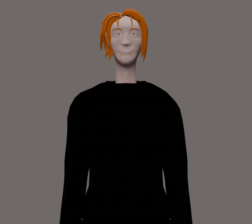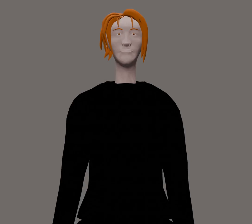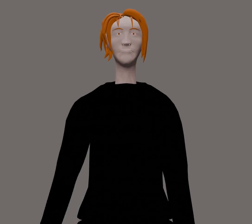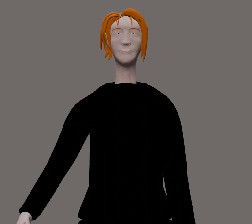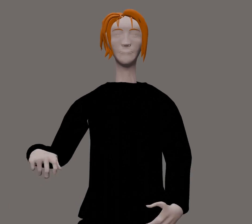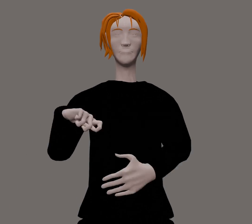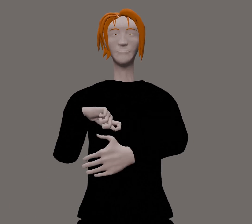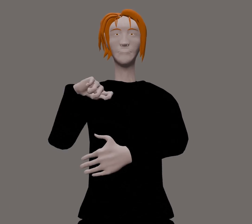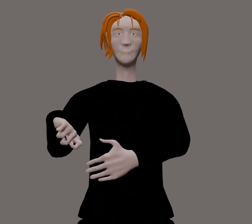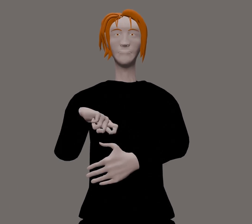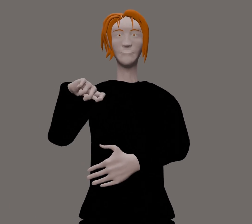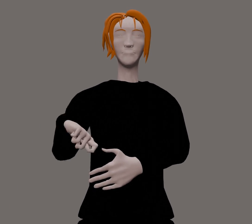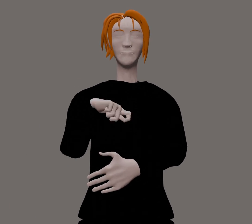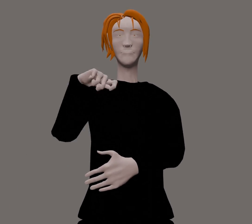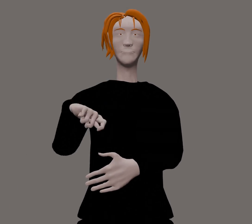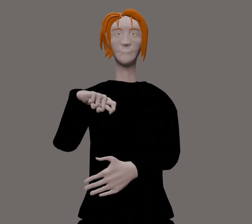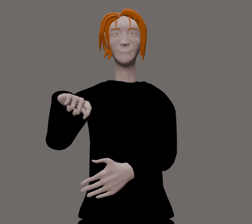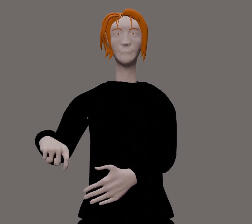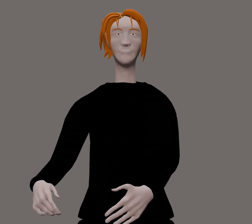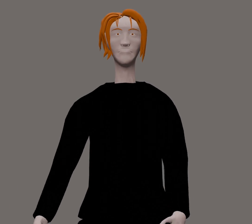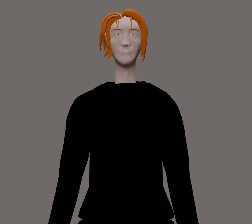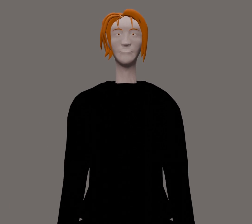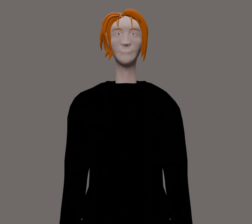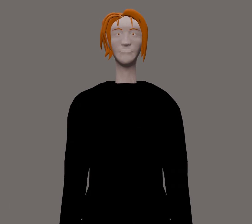Beat (Mix)